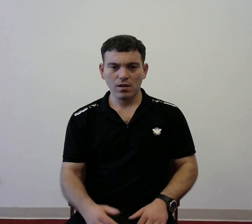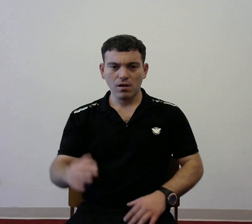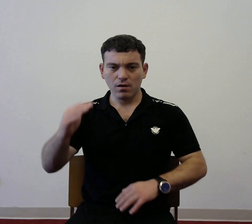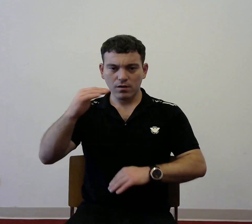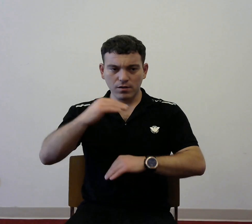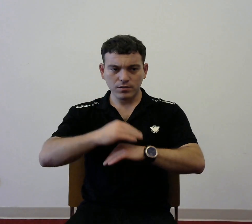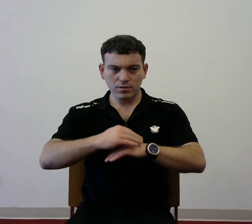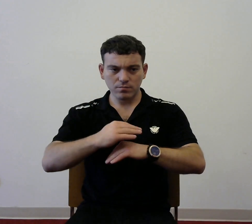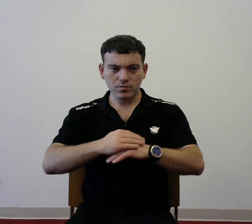axşam